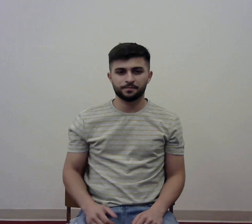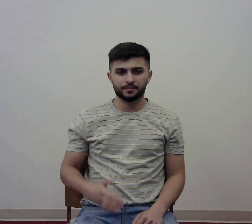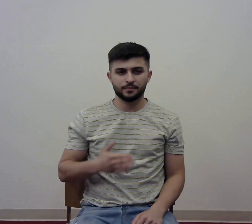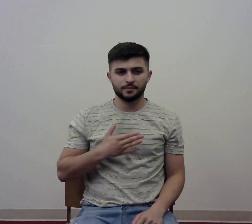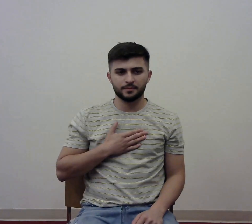mən